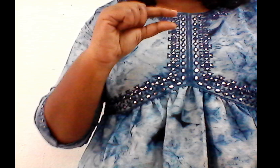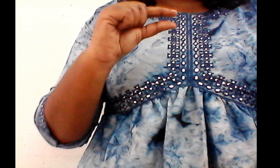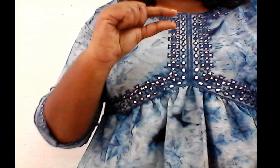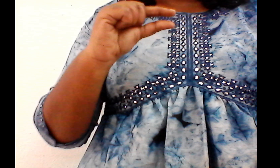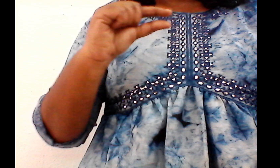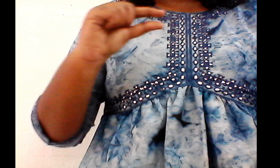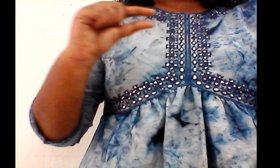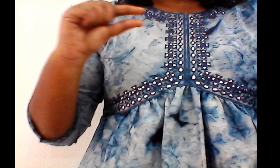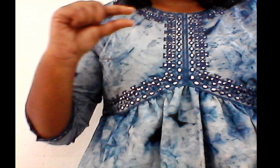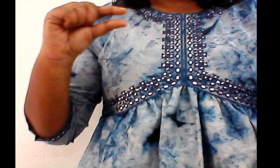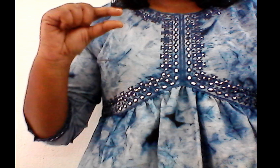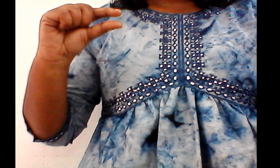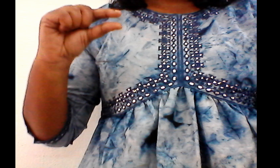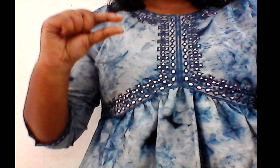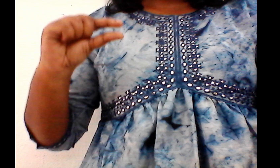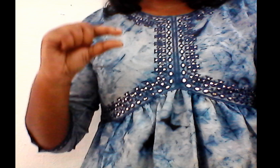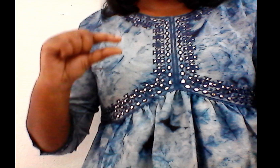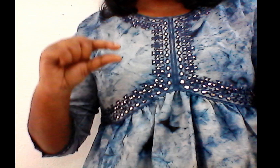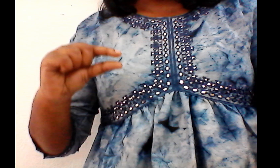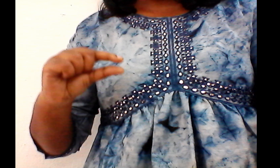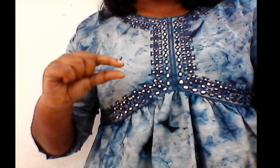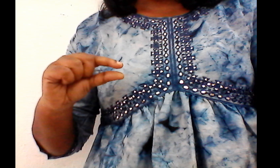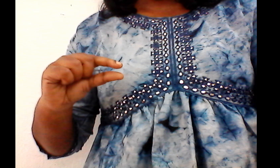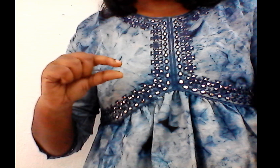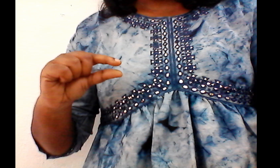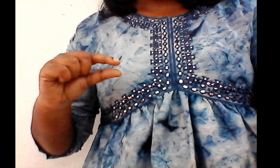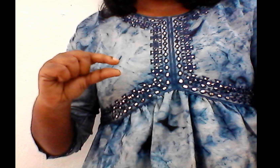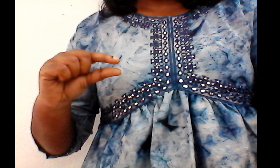ഊ